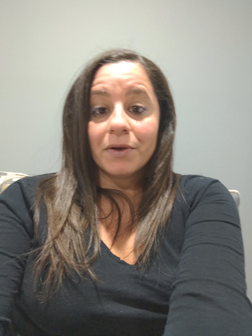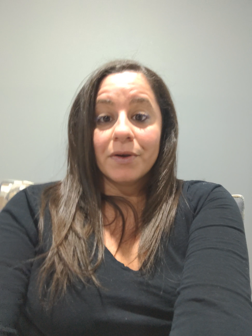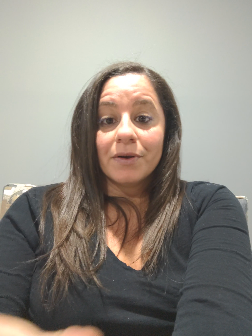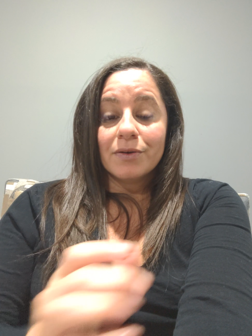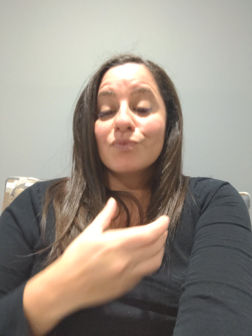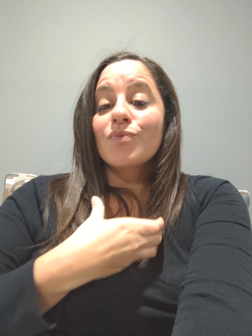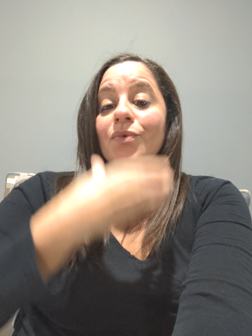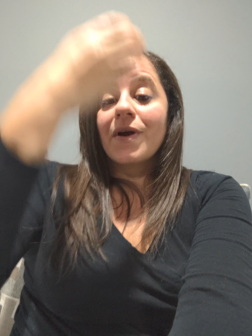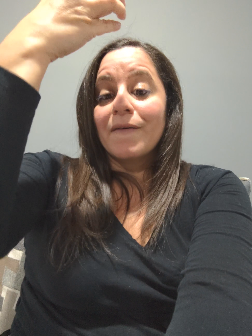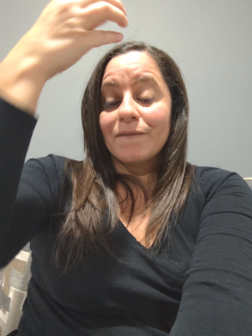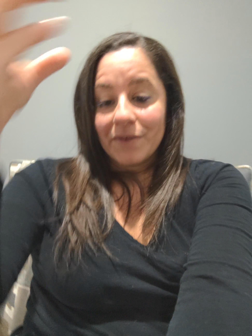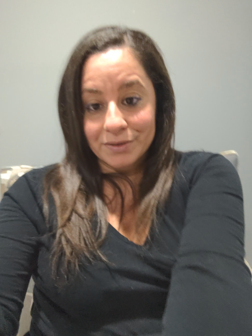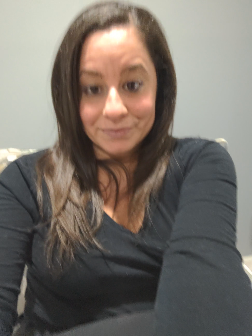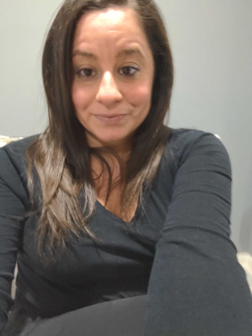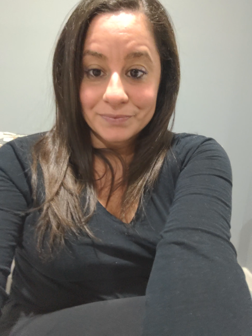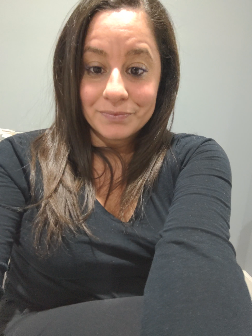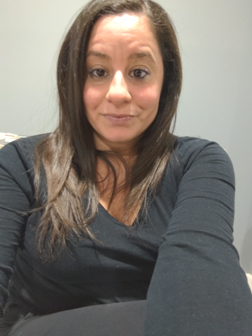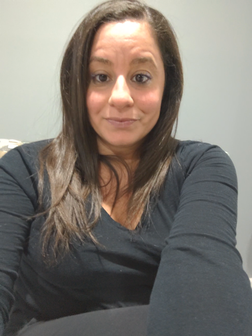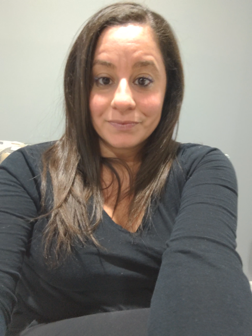giraffe